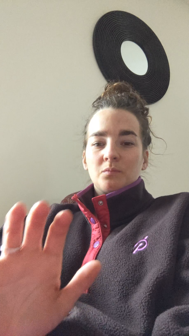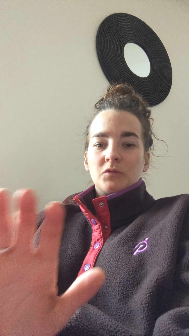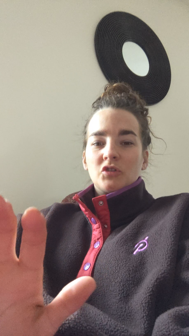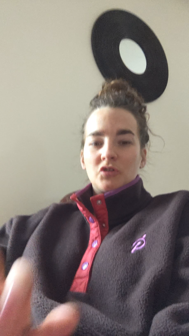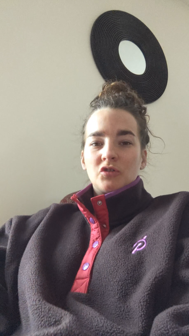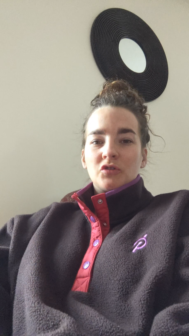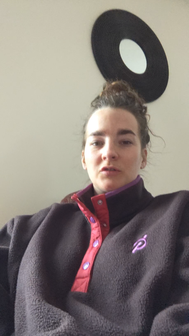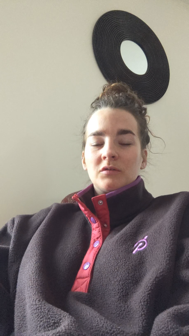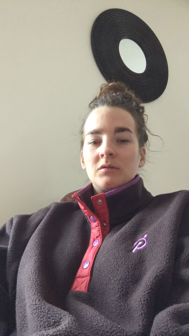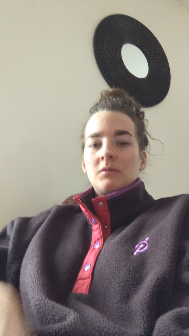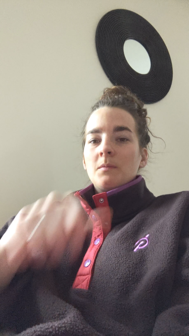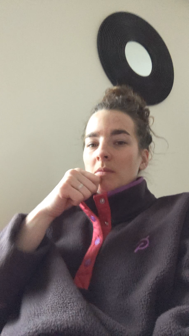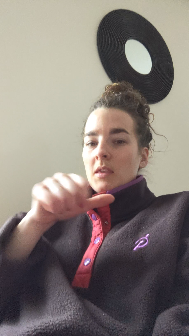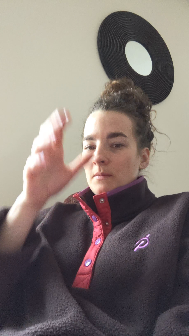mailman